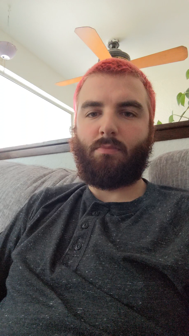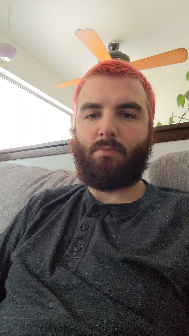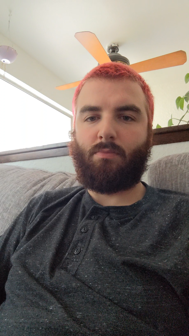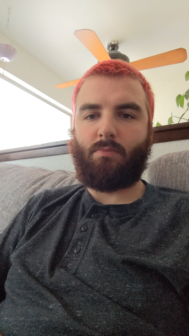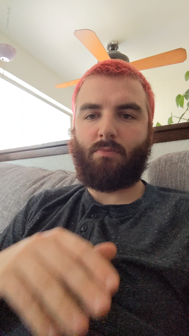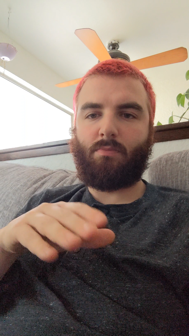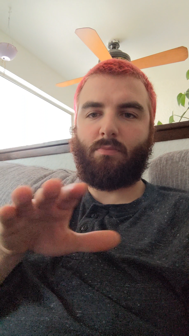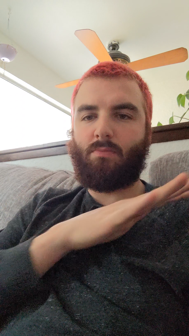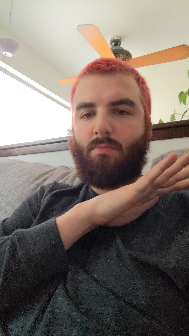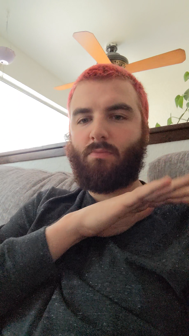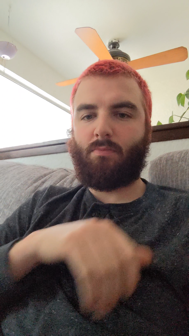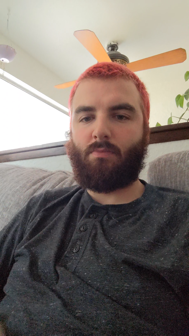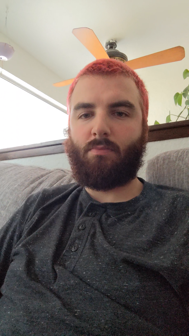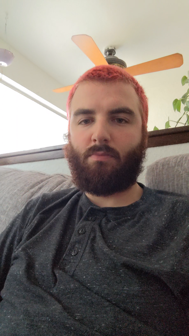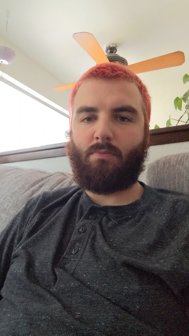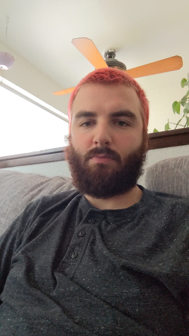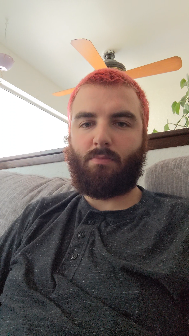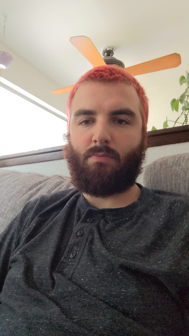full